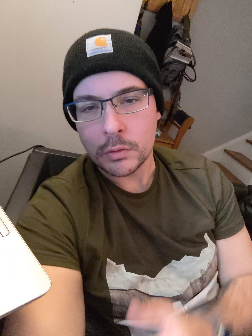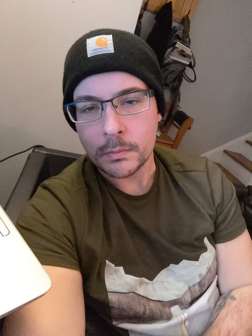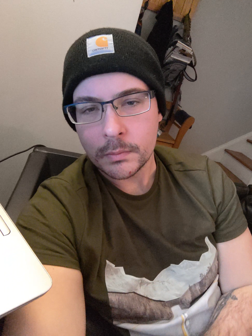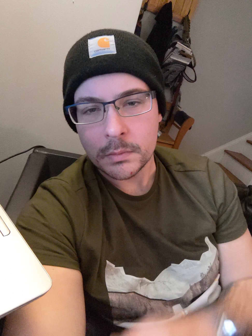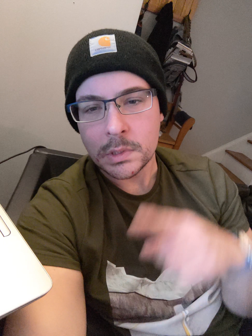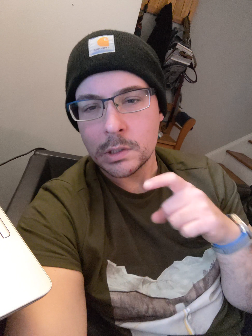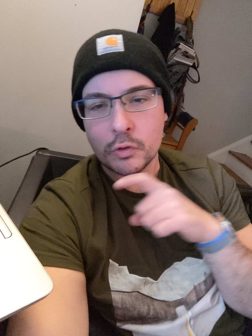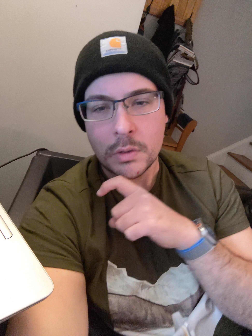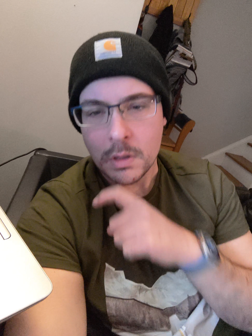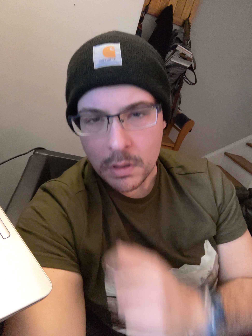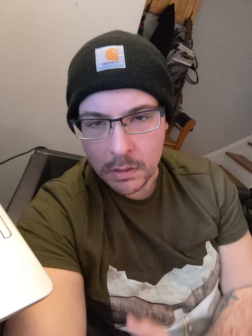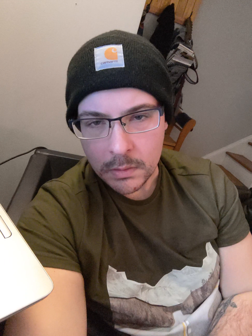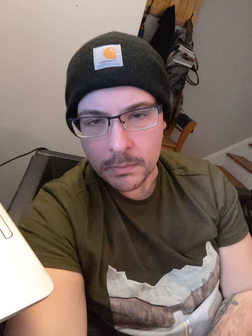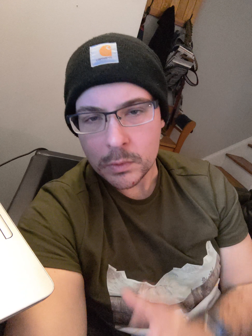cereal